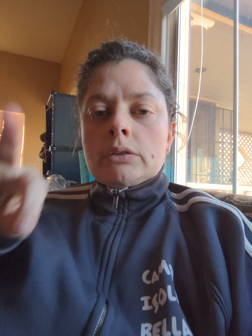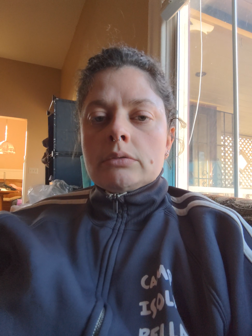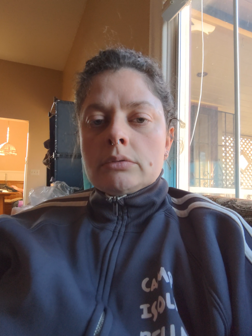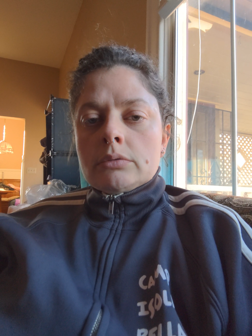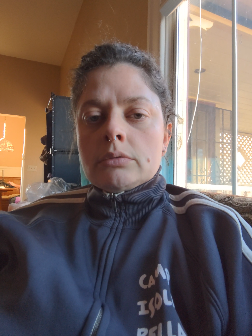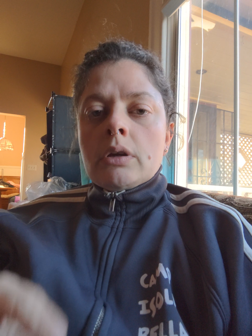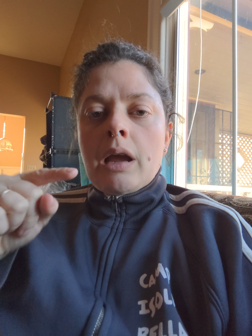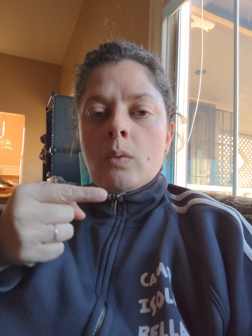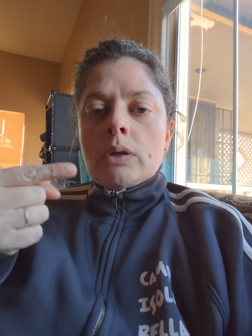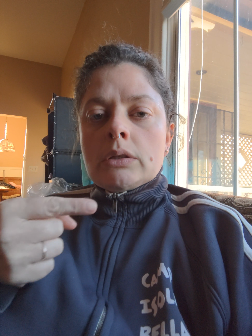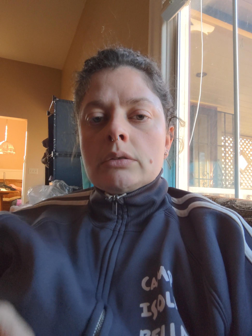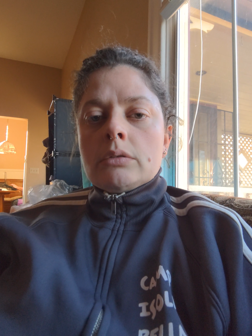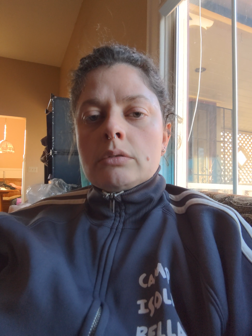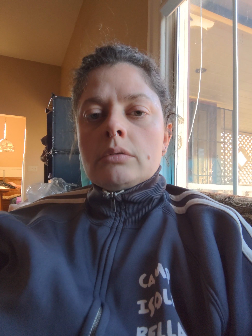owie